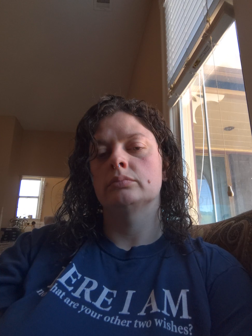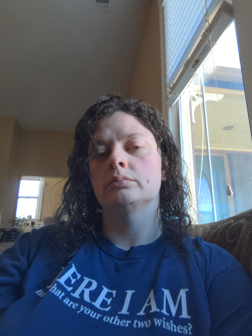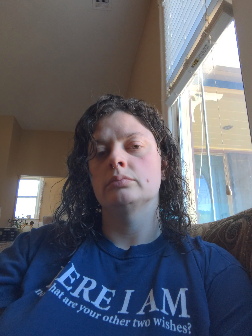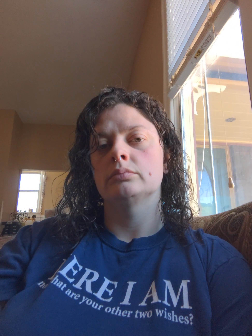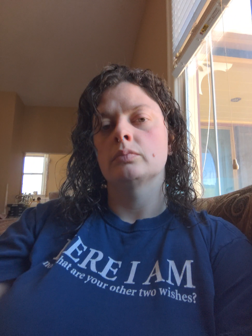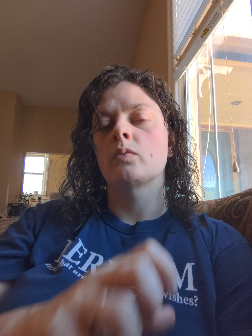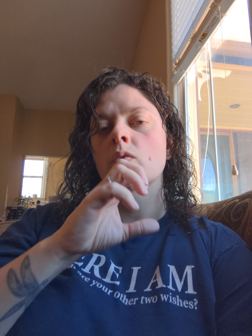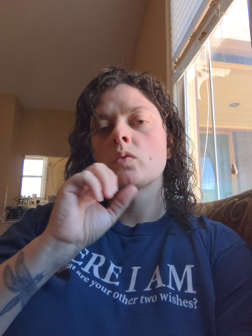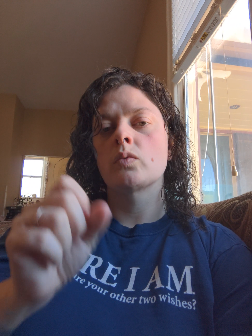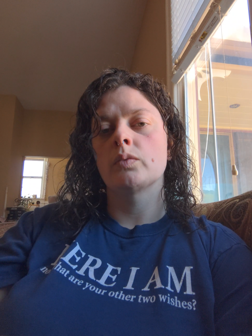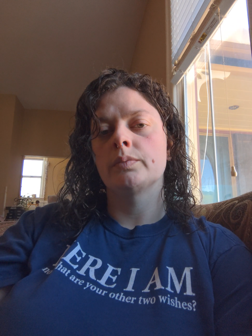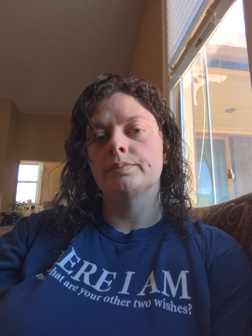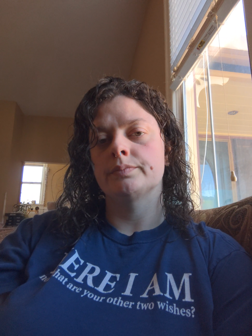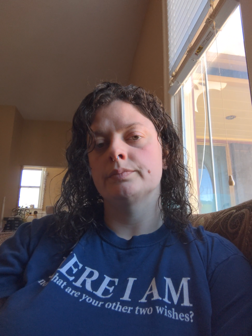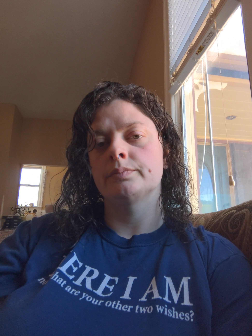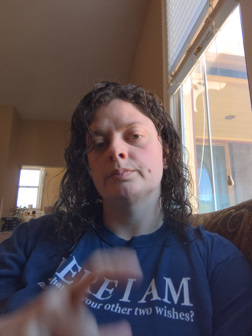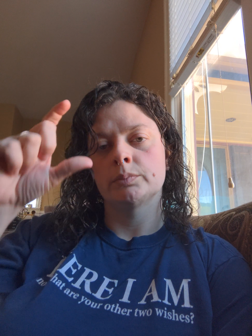old